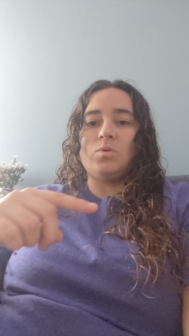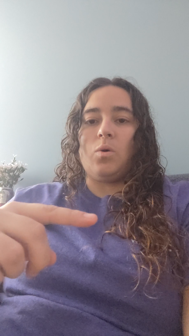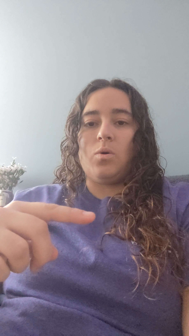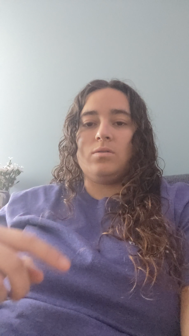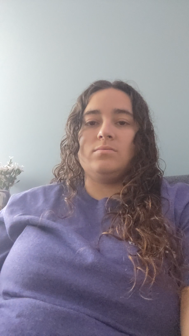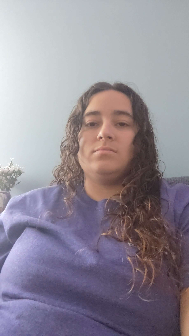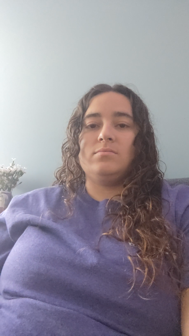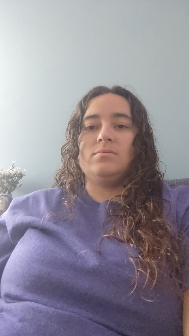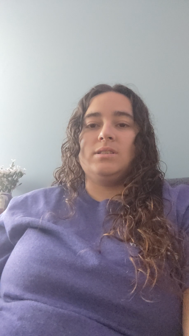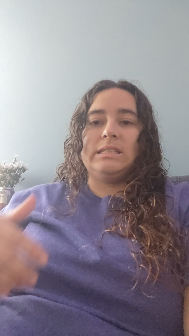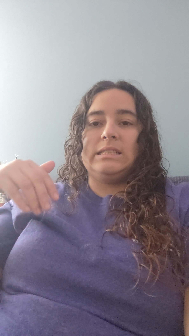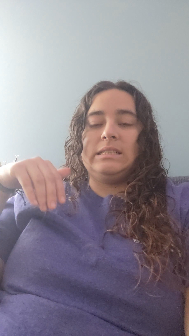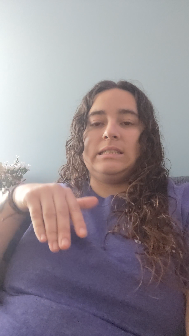enter